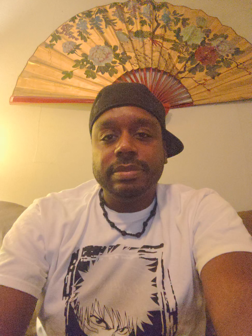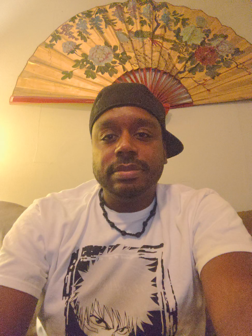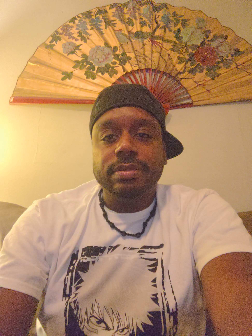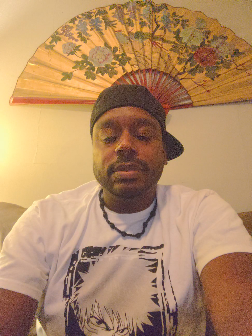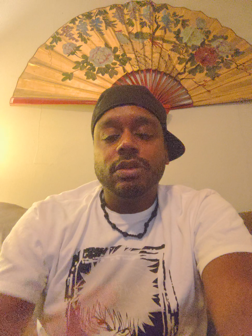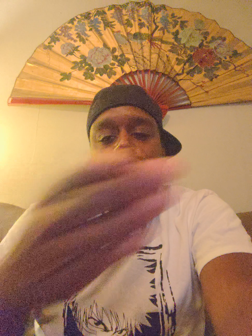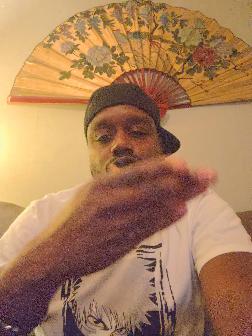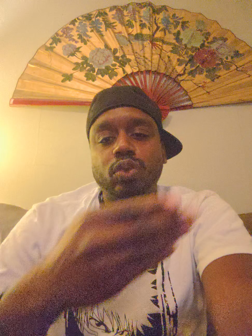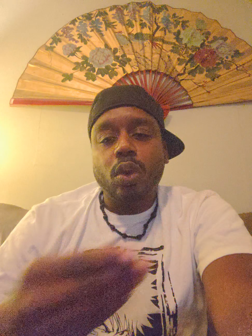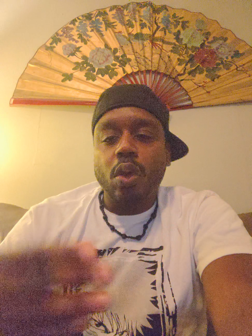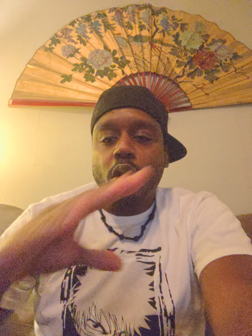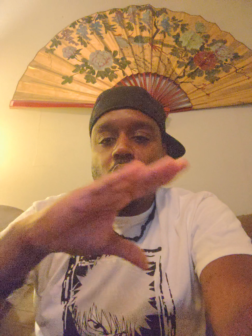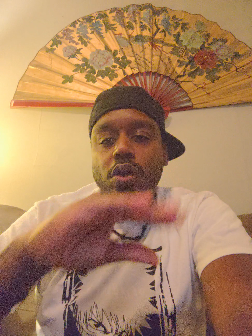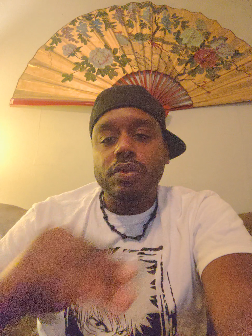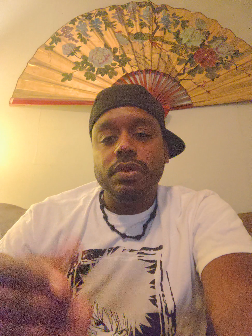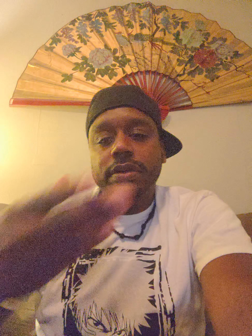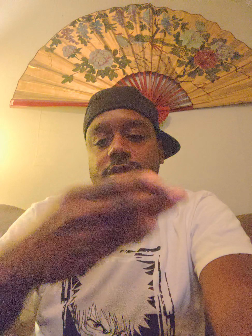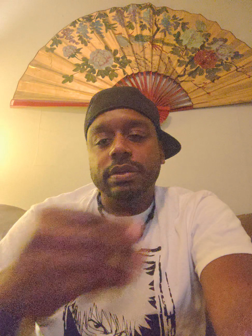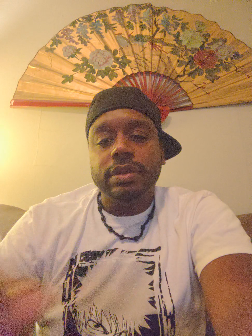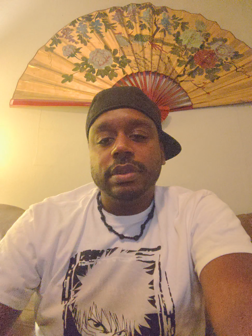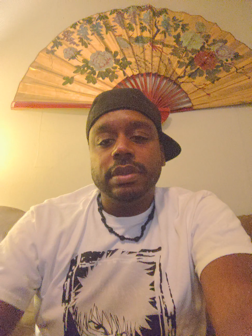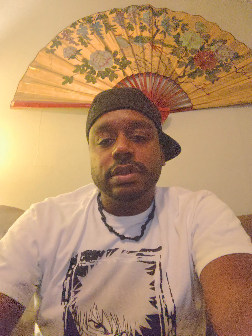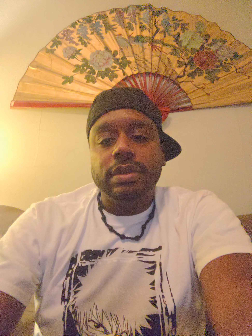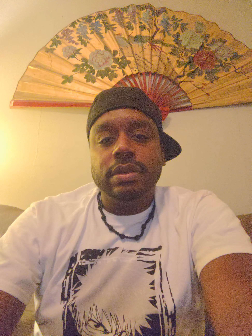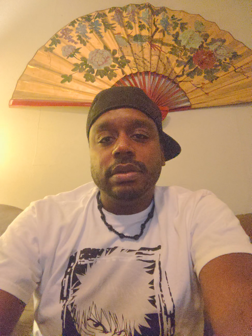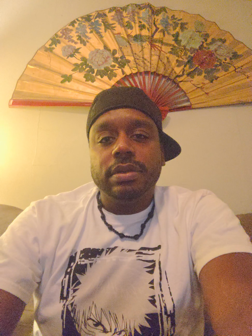story